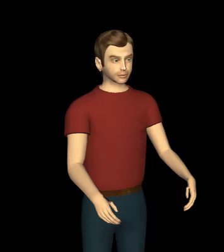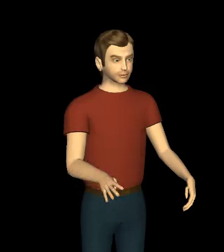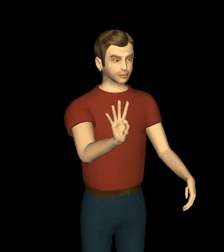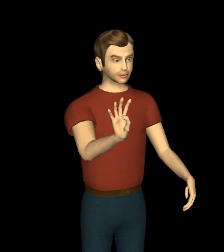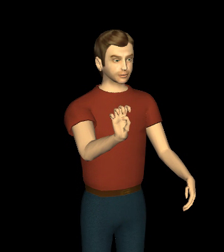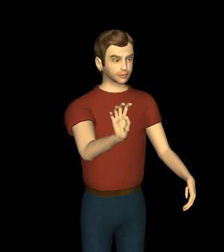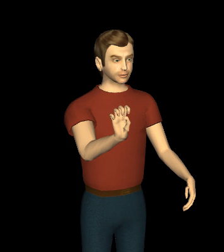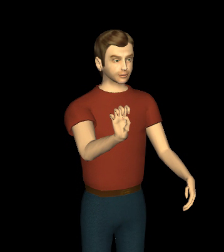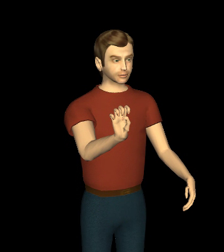40